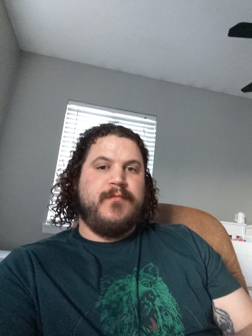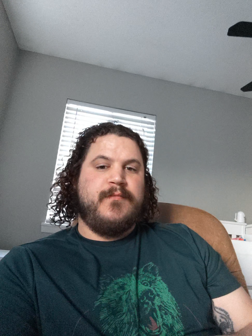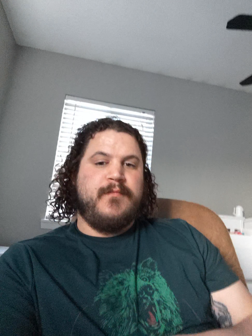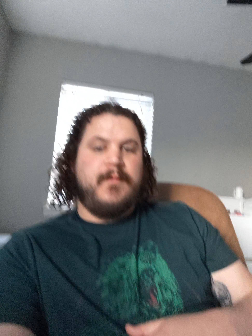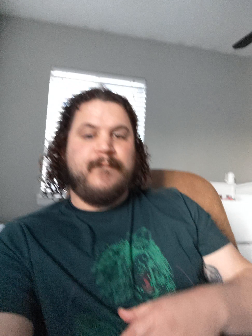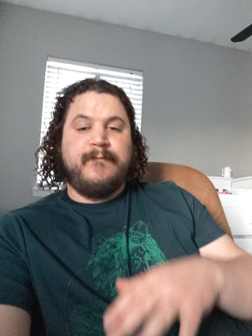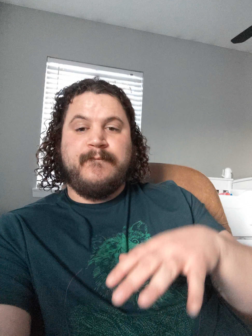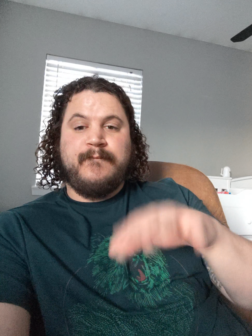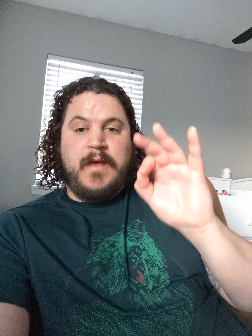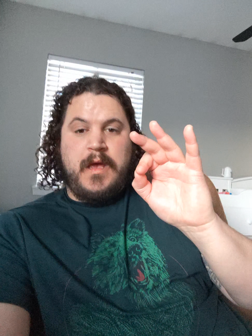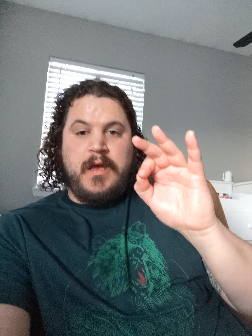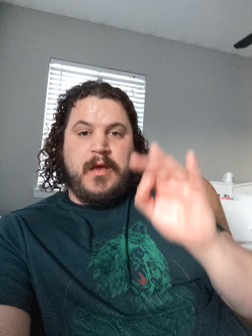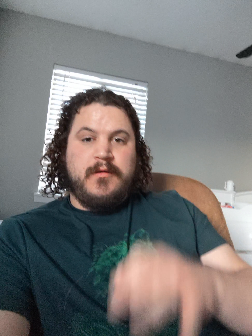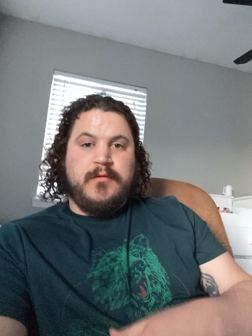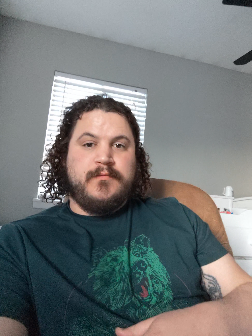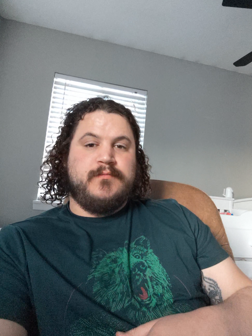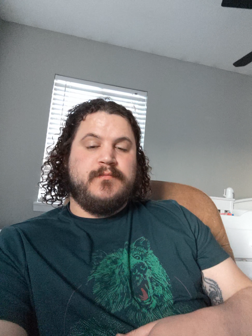find